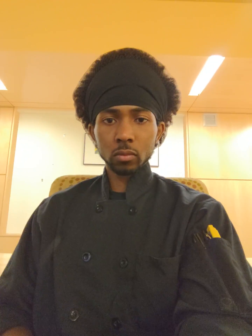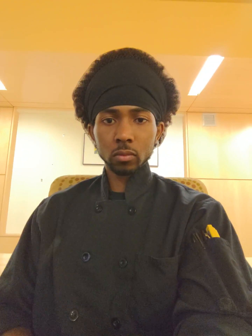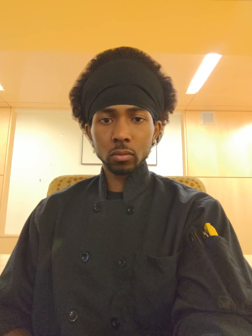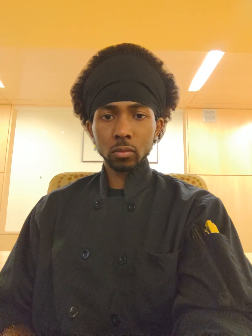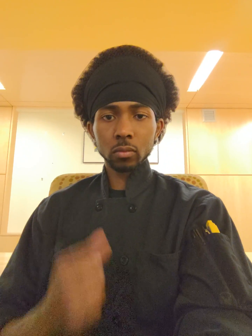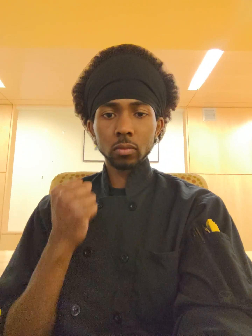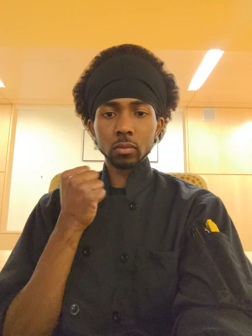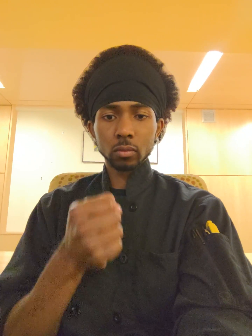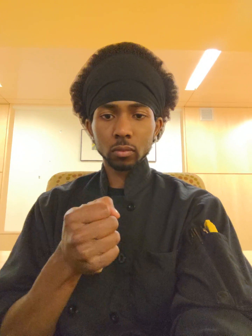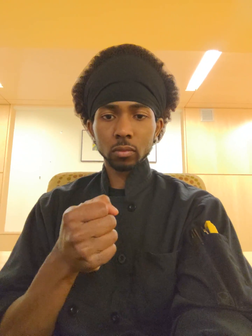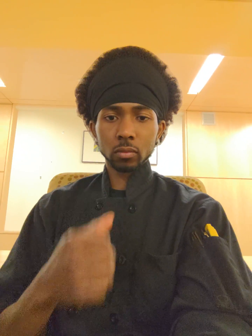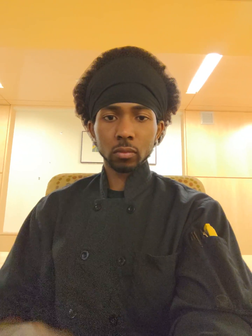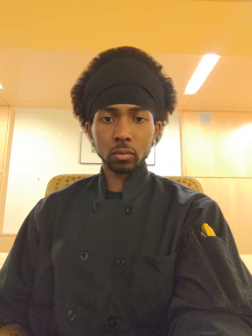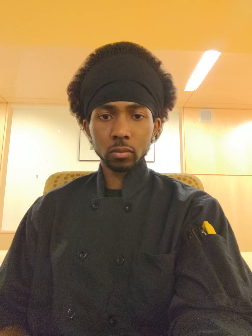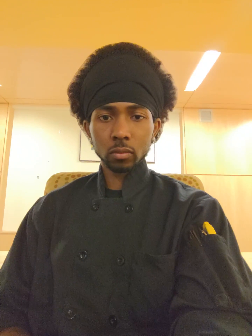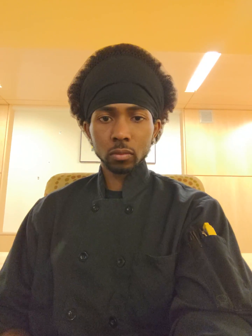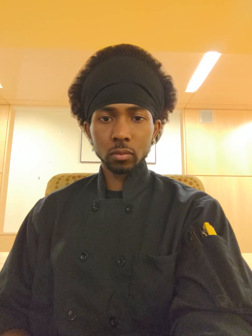hit